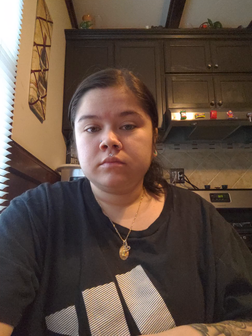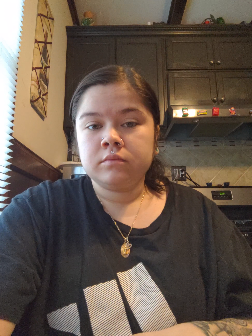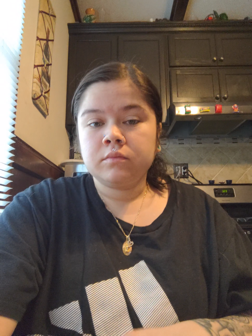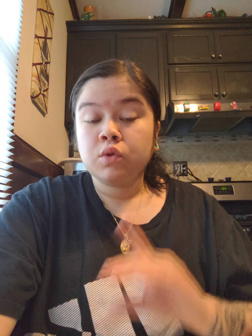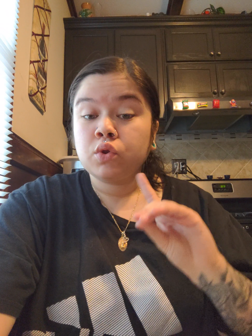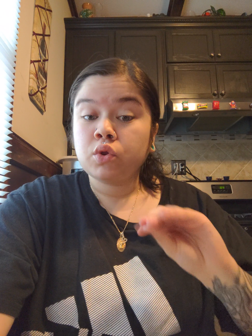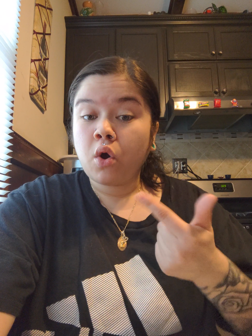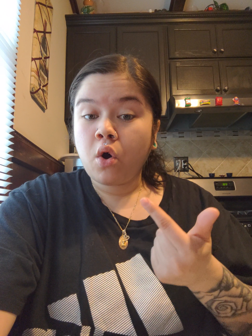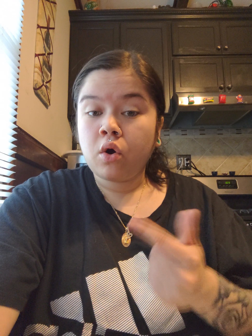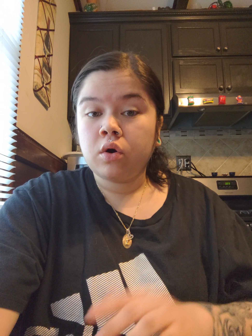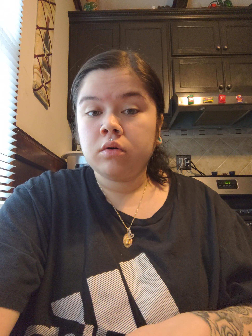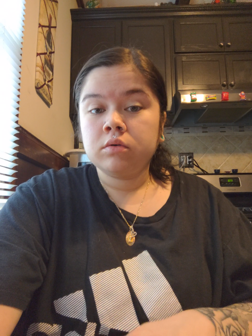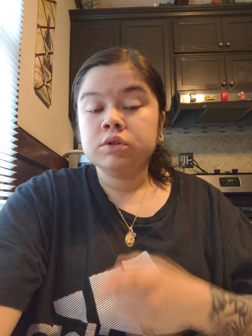dog